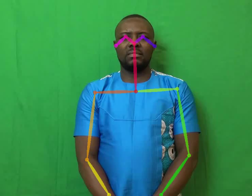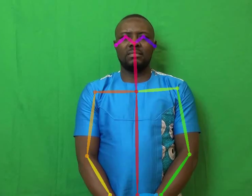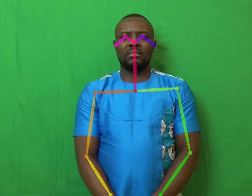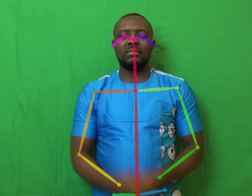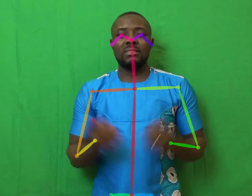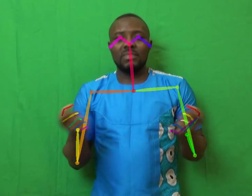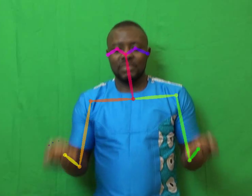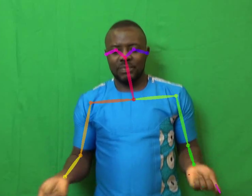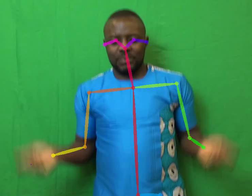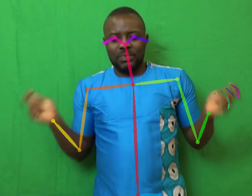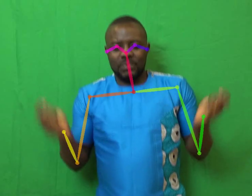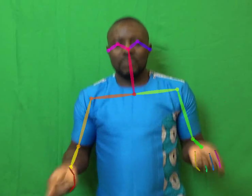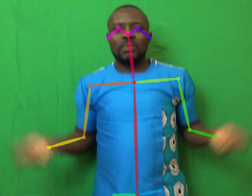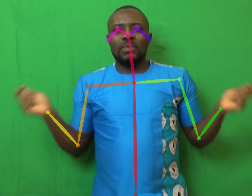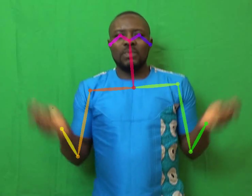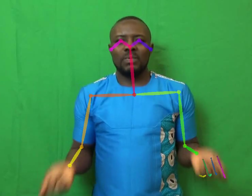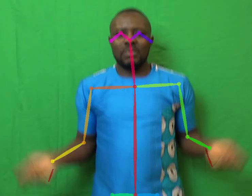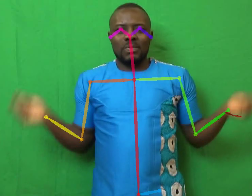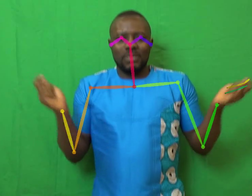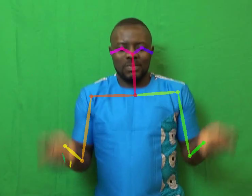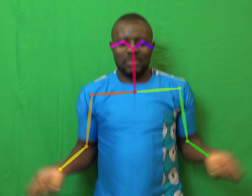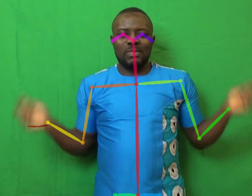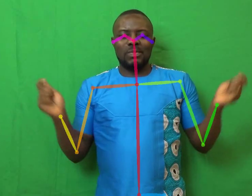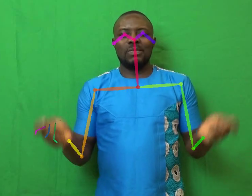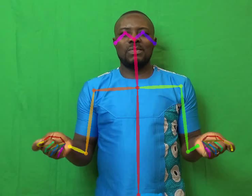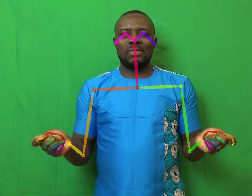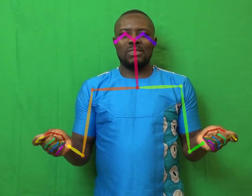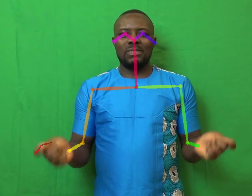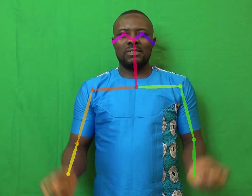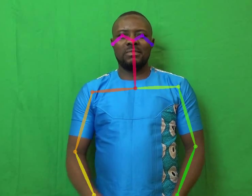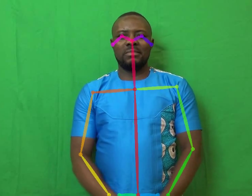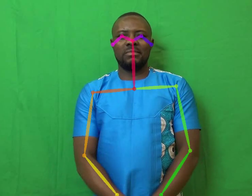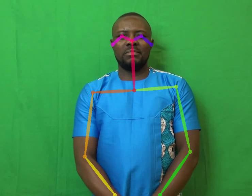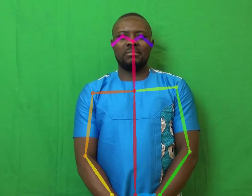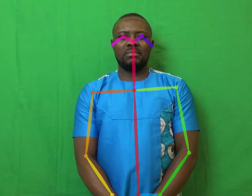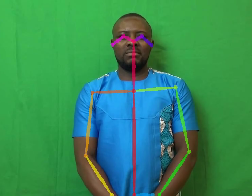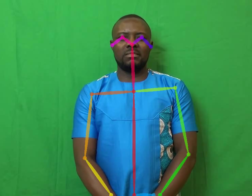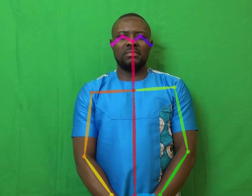skipped rope